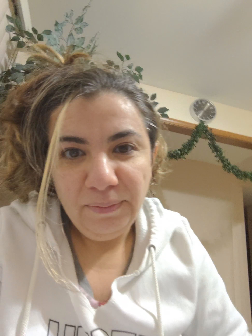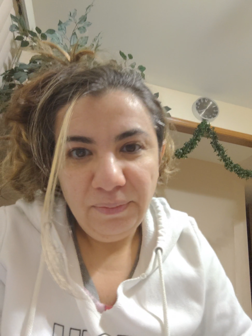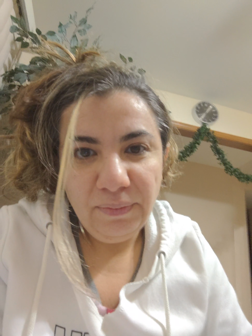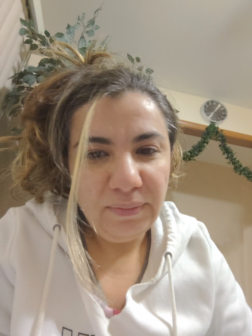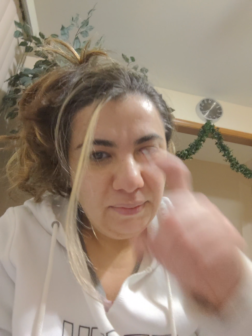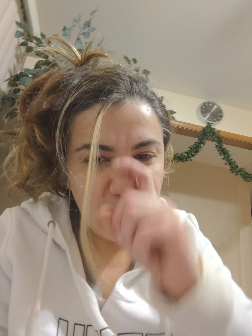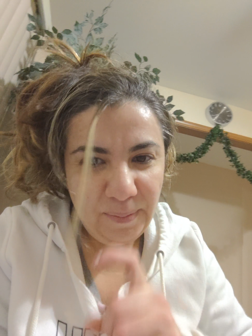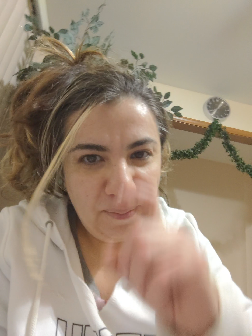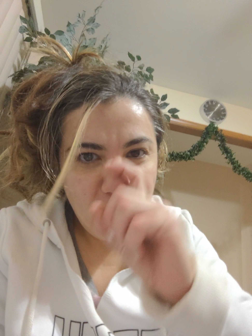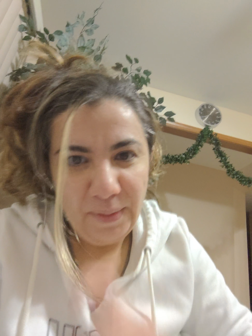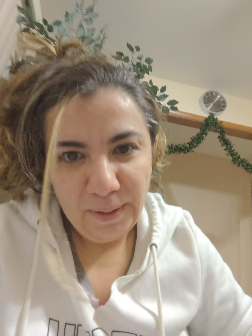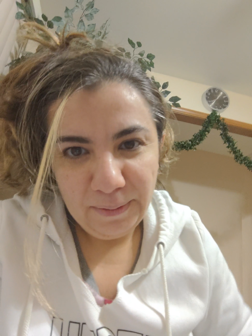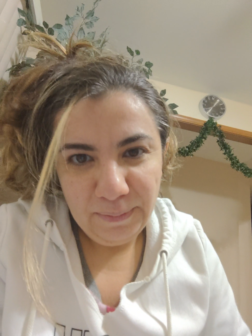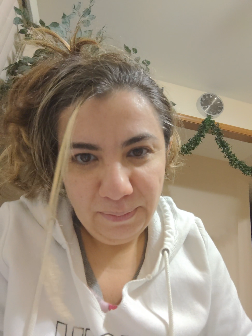doll